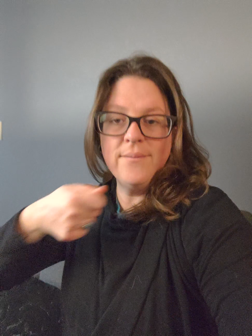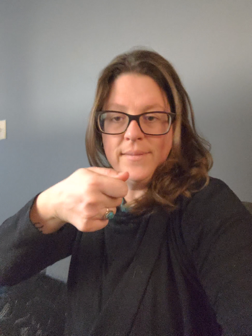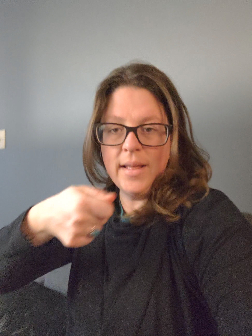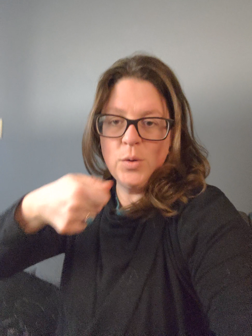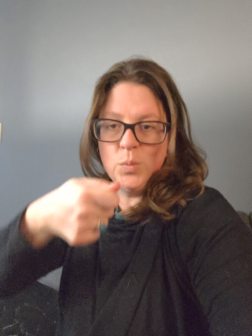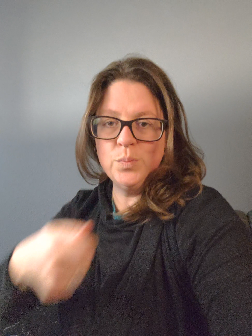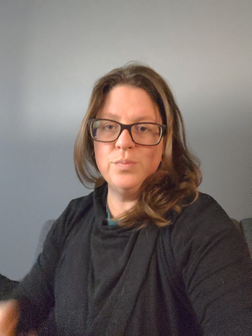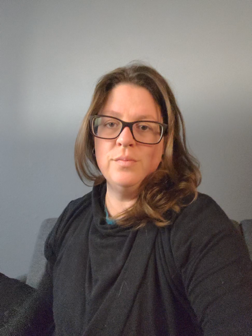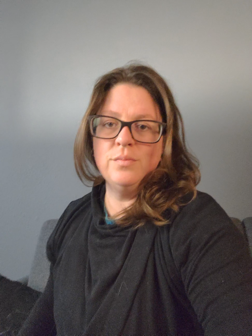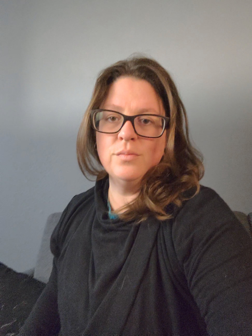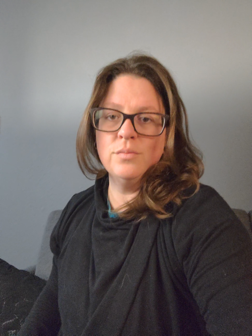vacuum